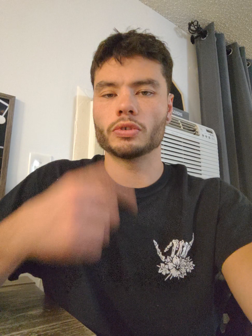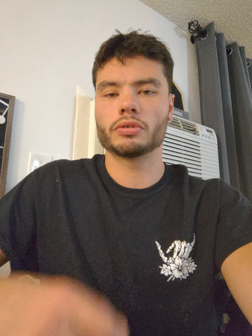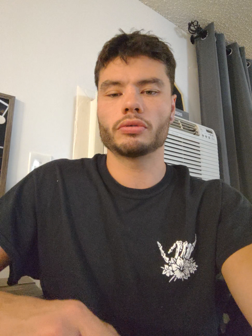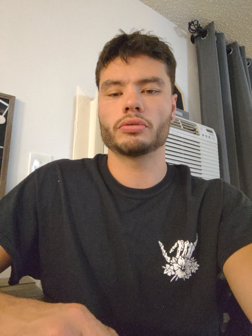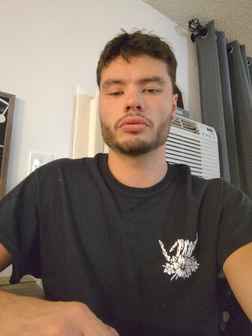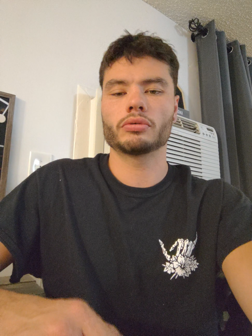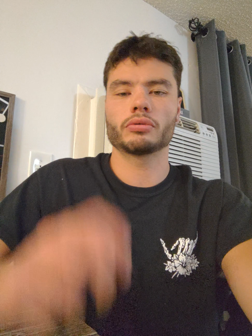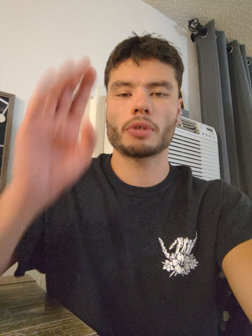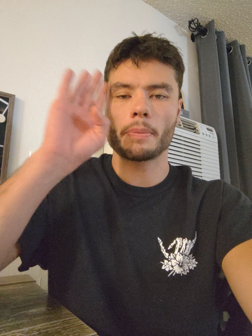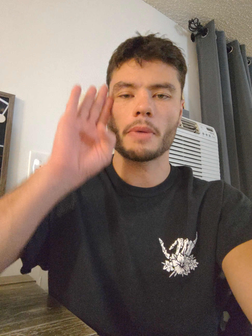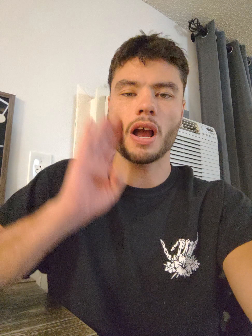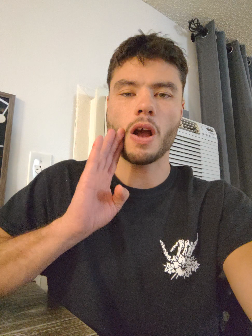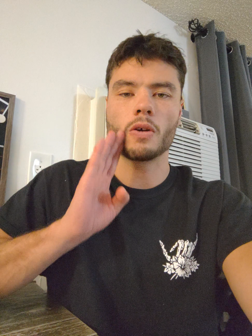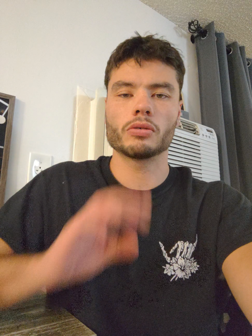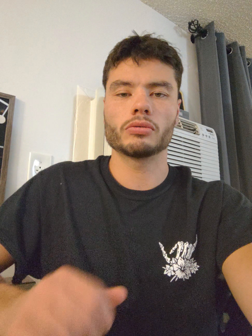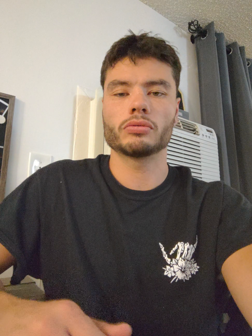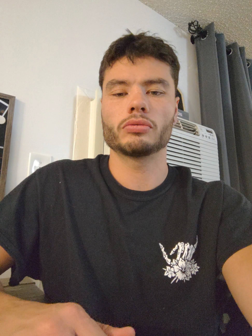brown